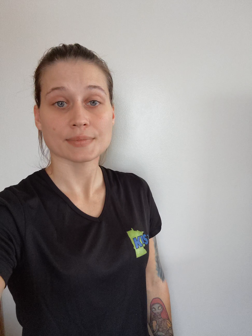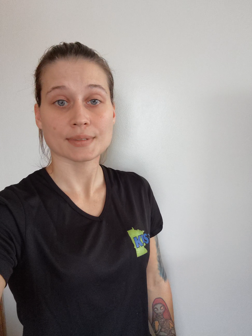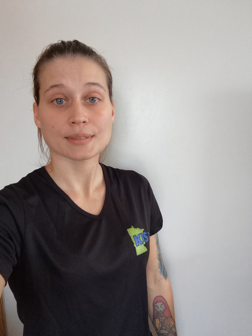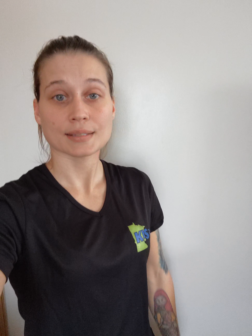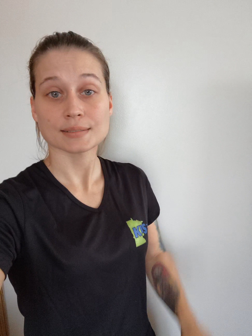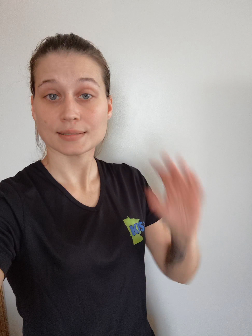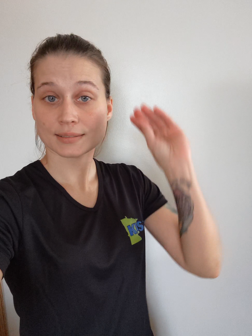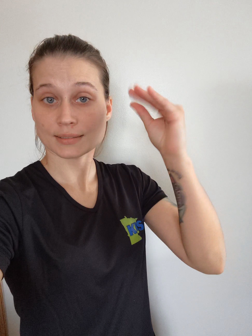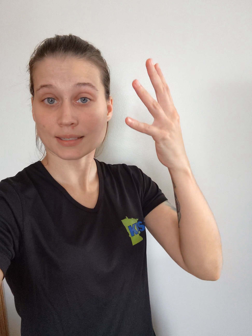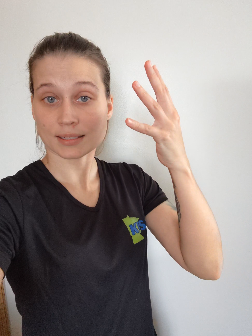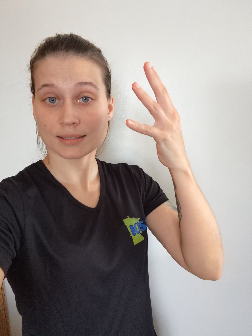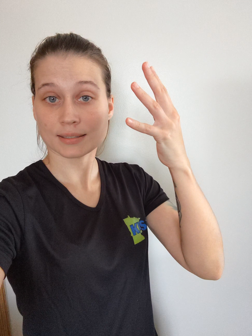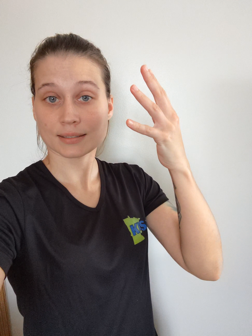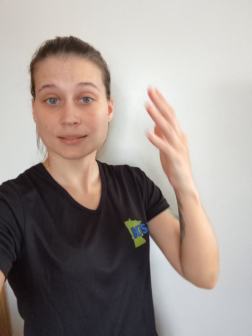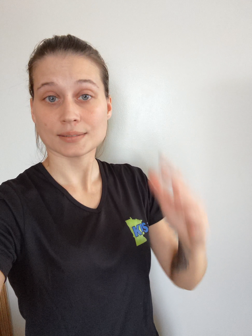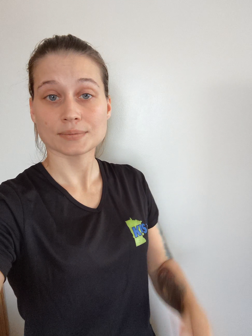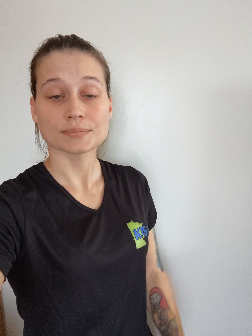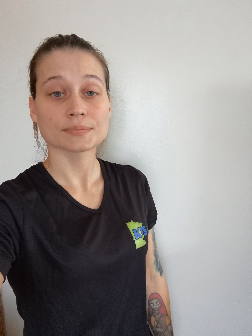sun